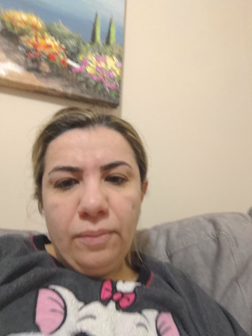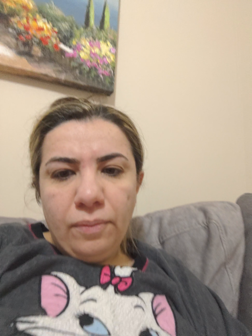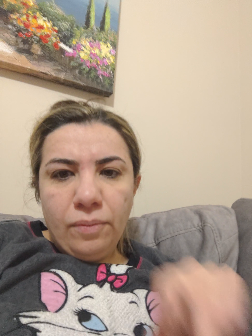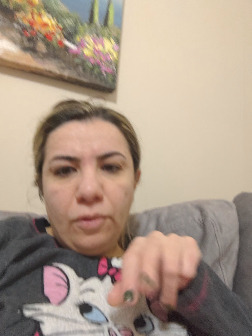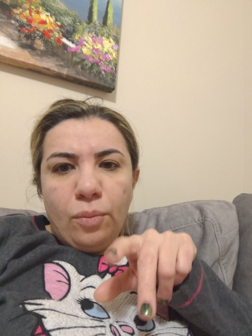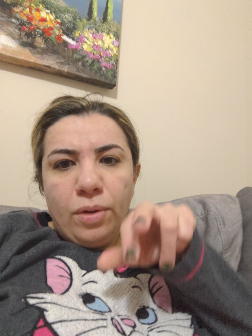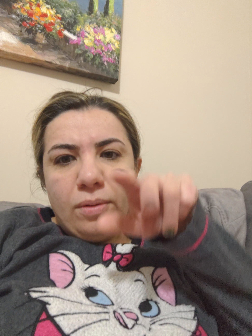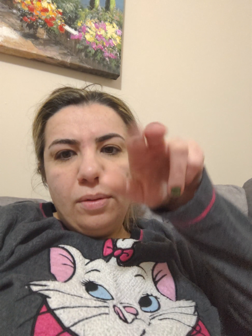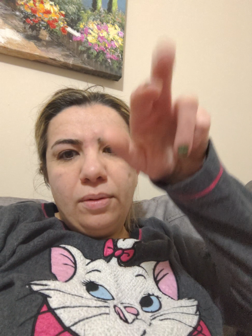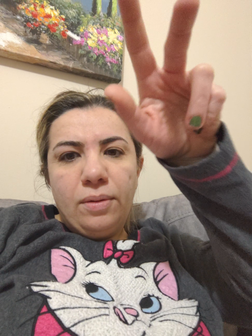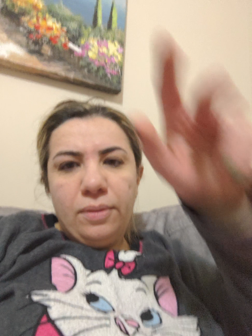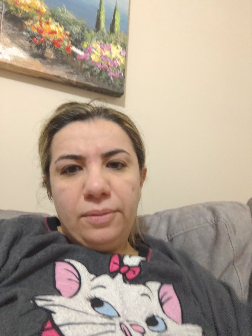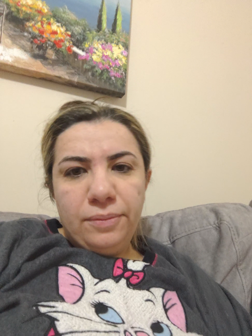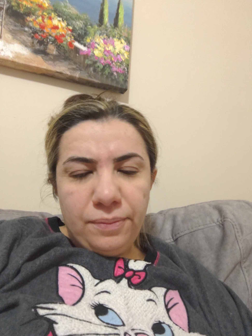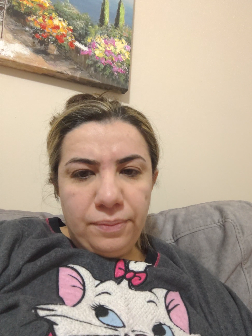stairs